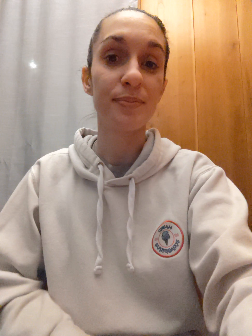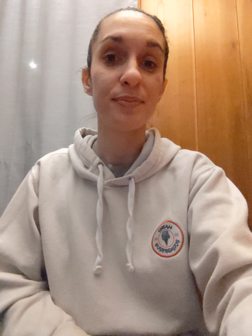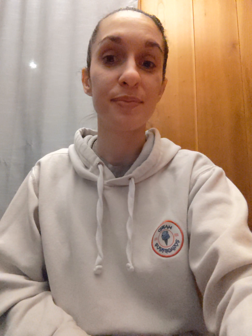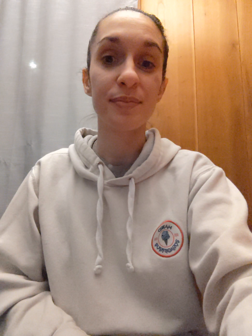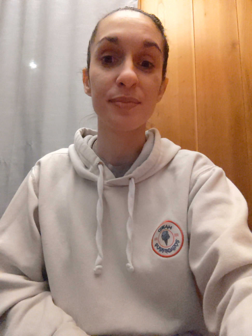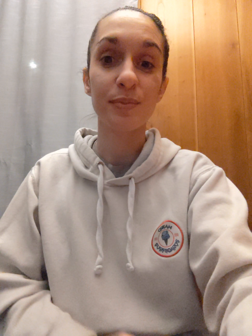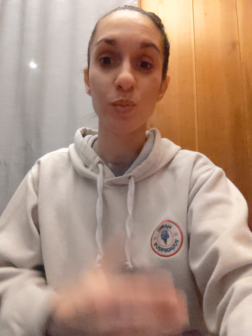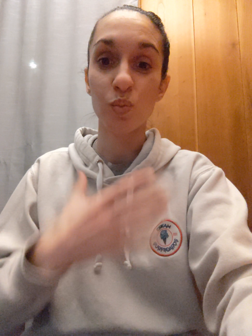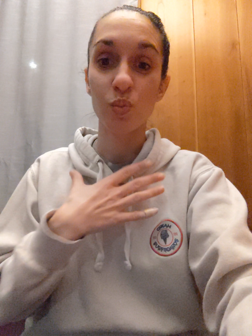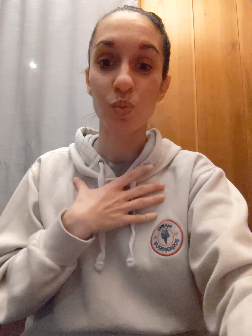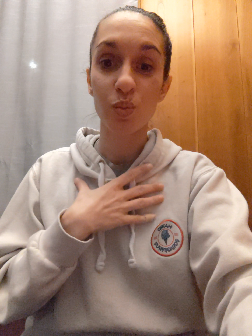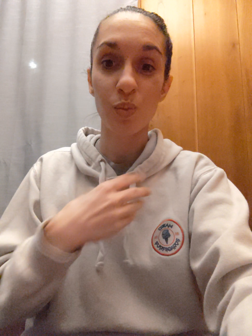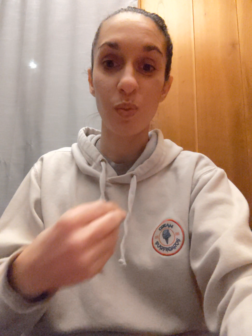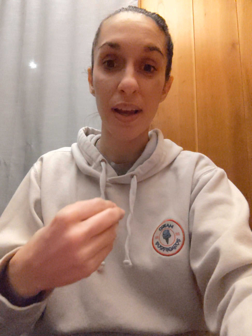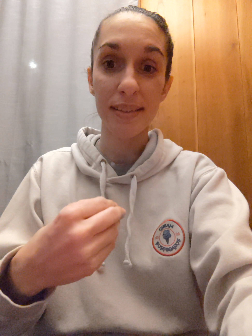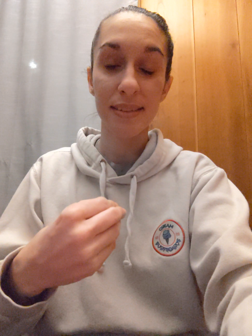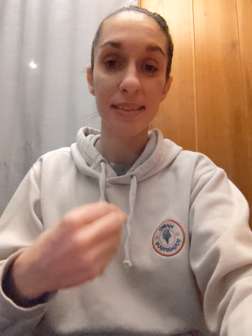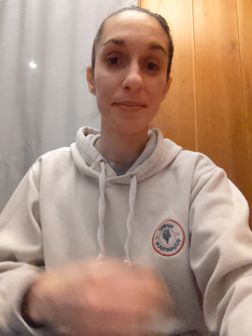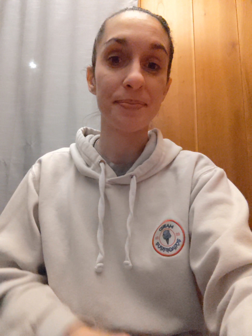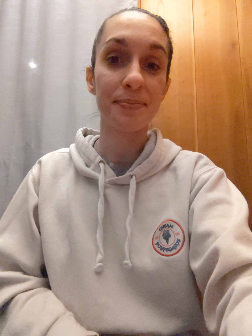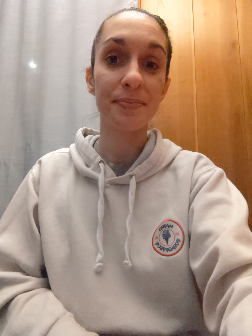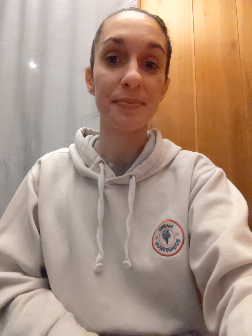white